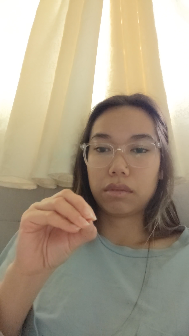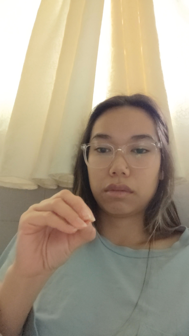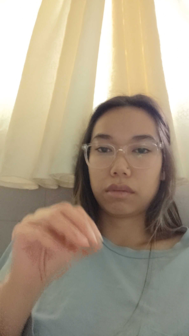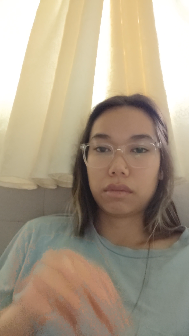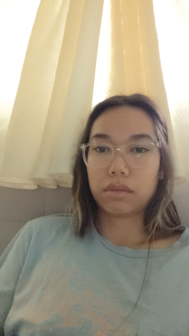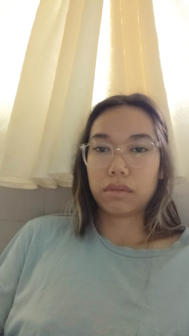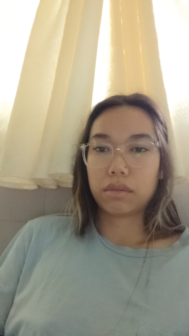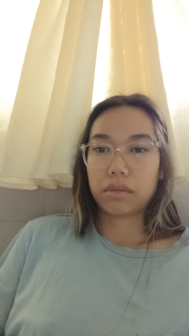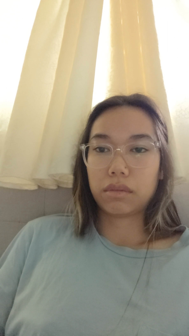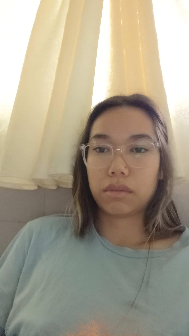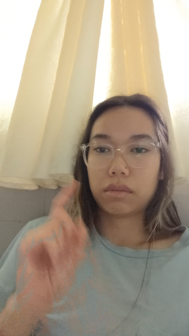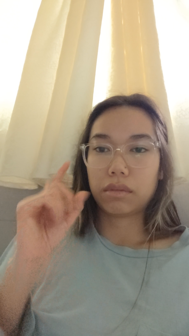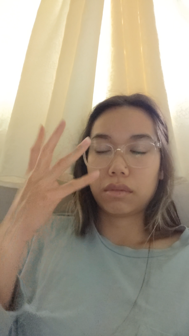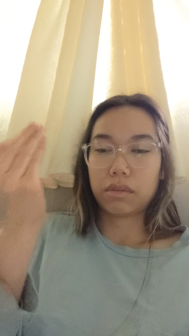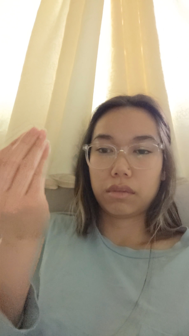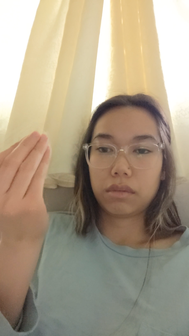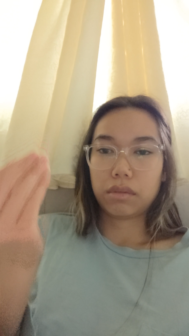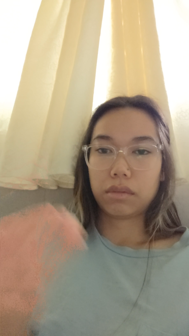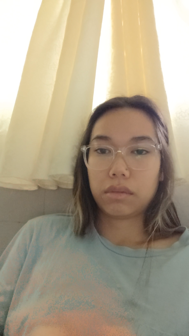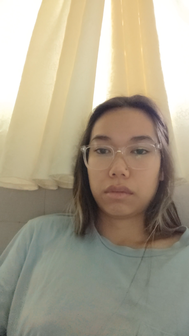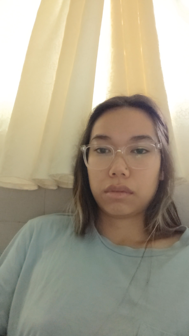going to